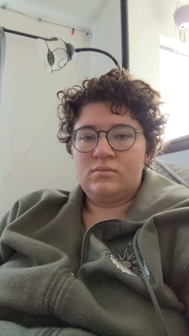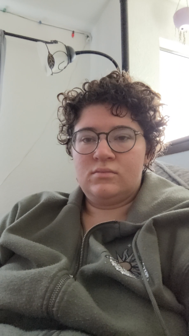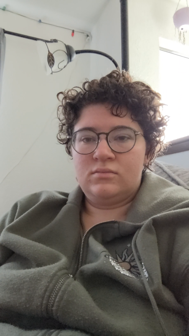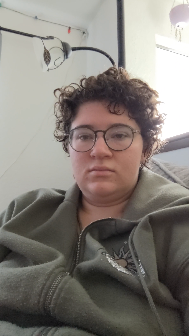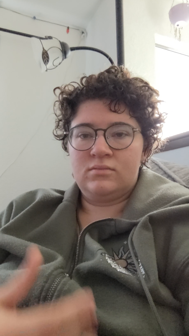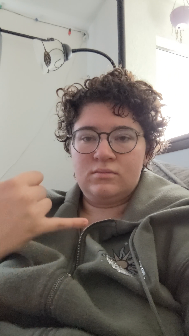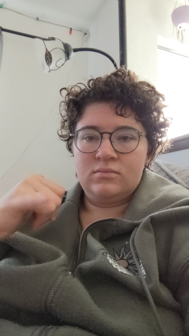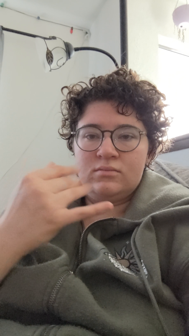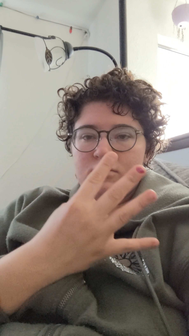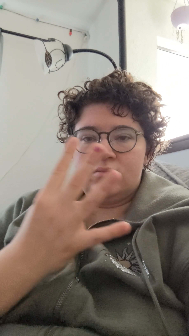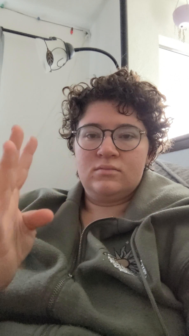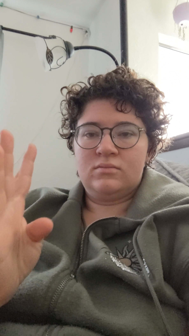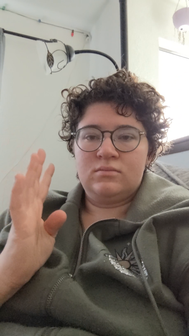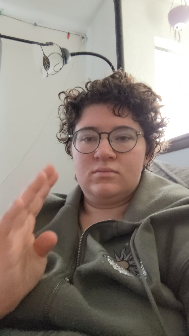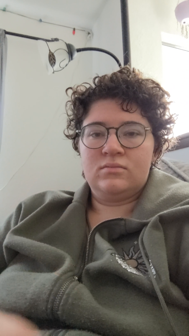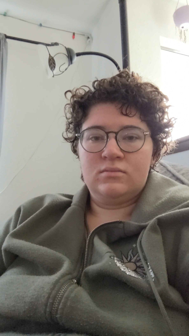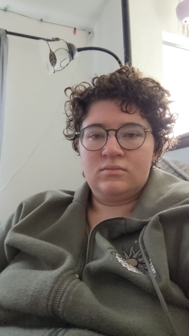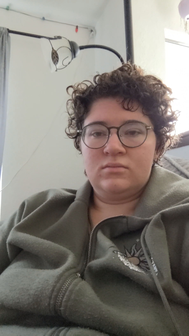playpen